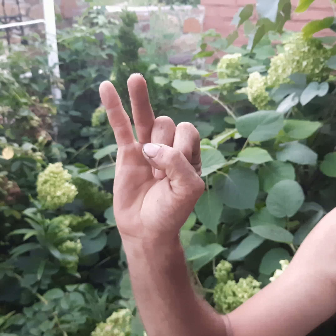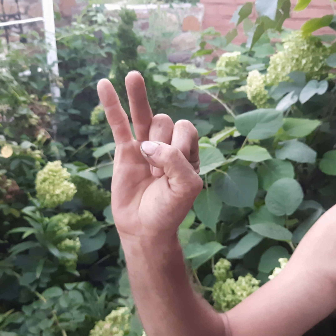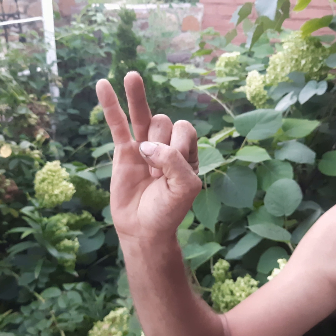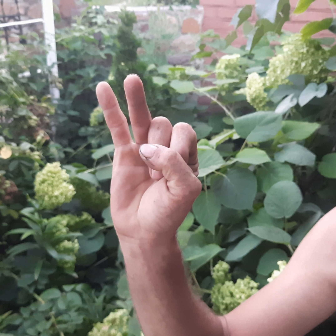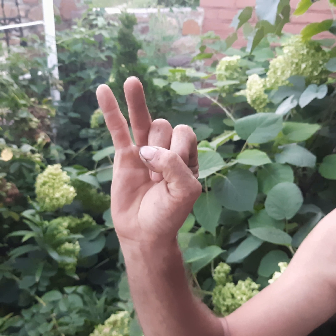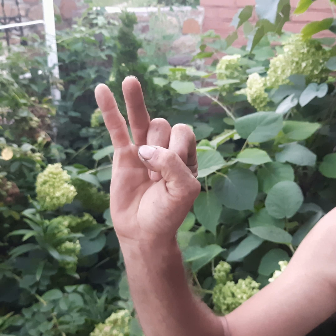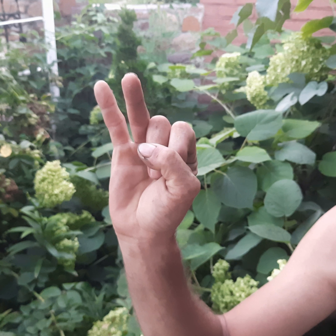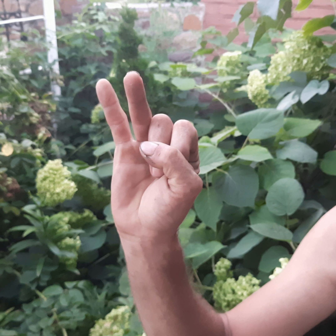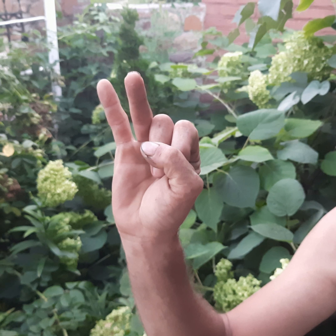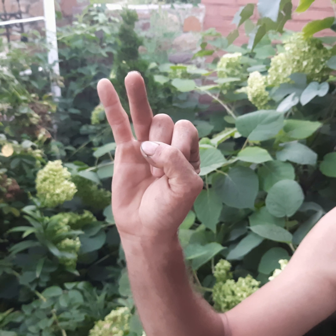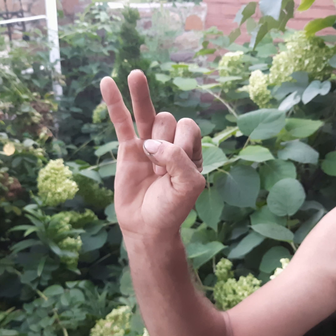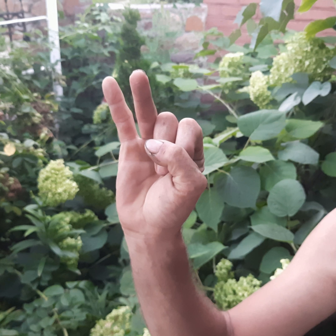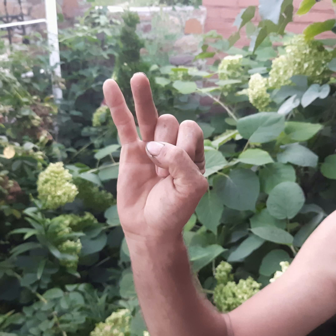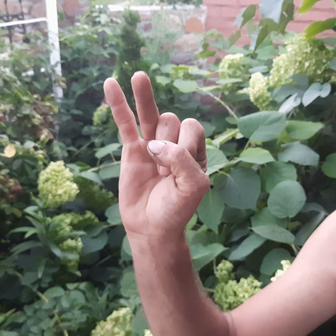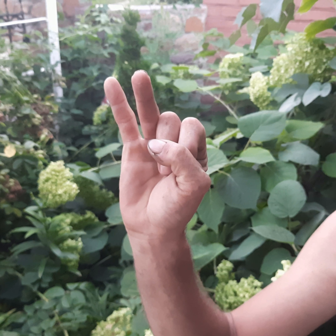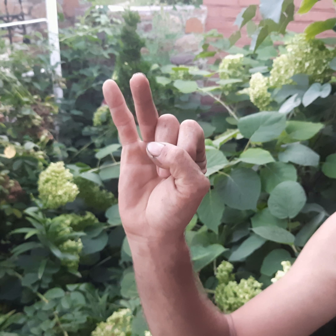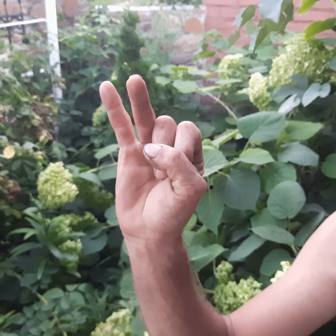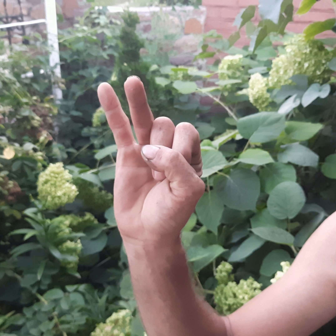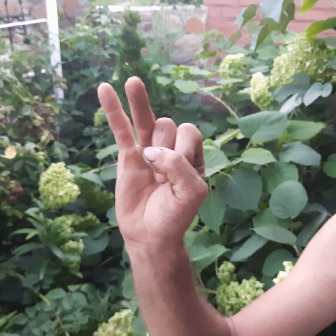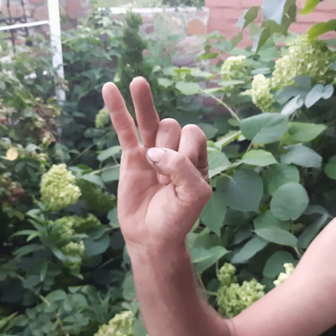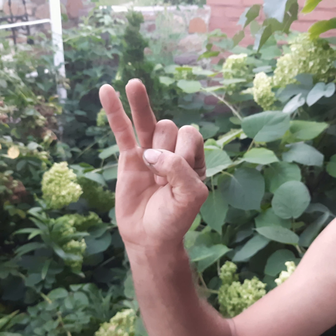И